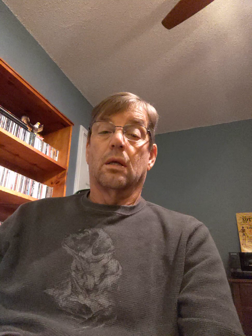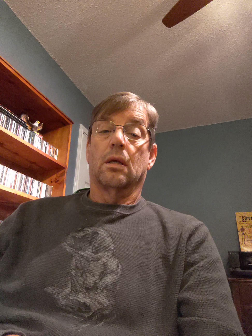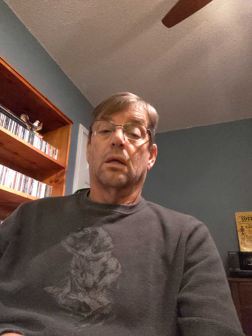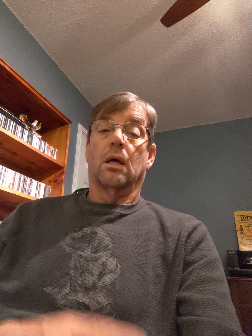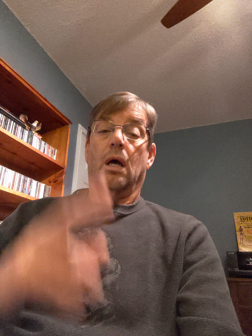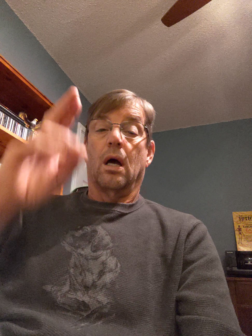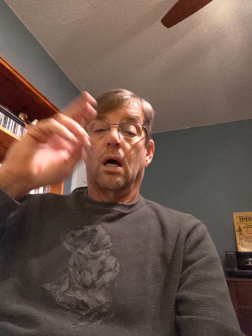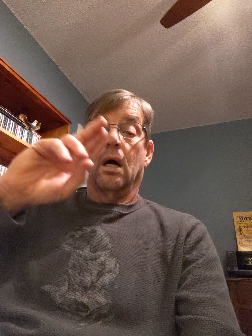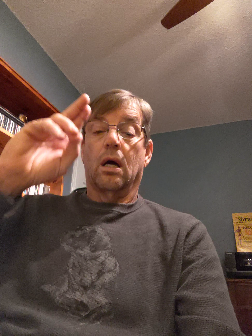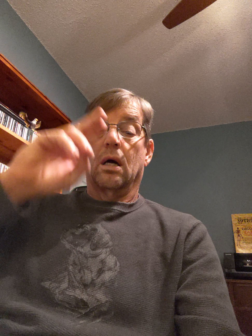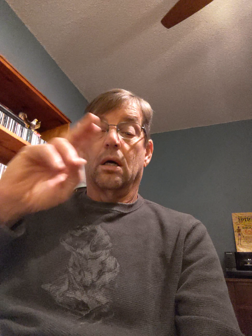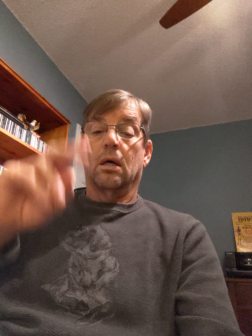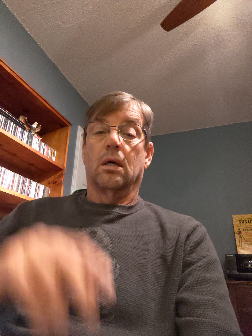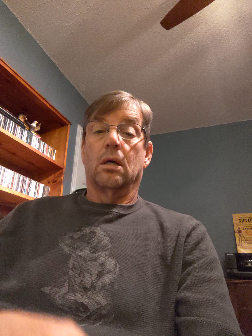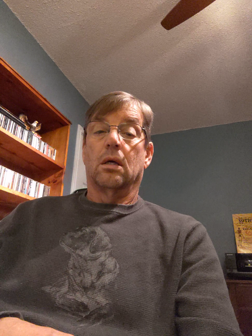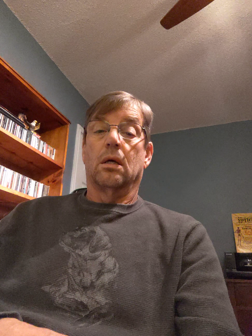uncle